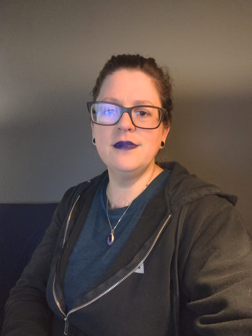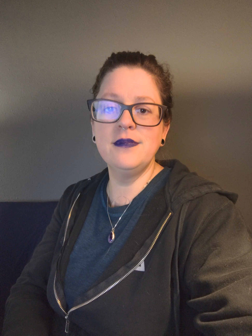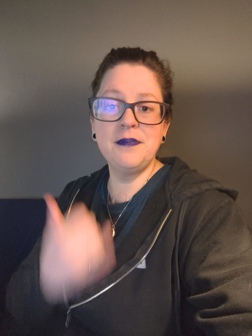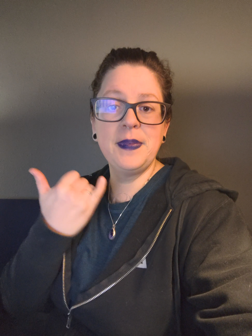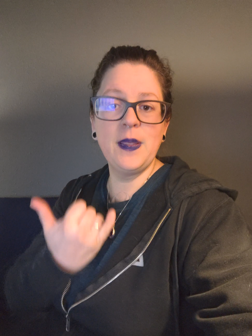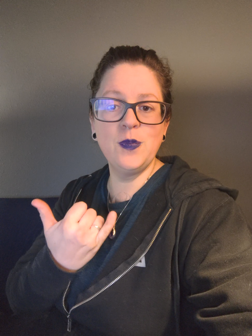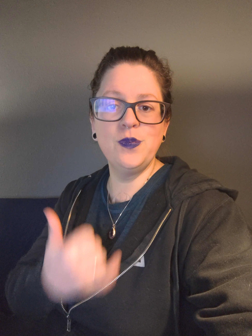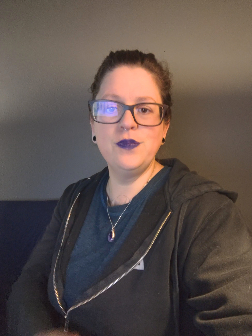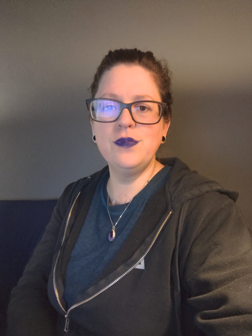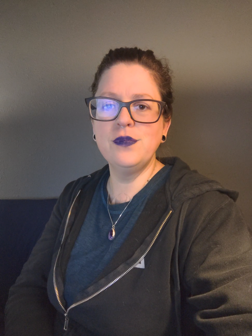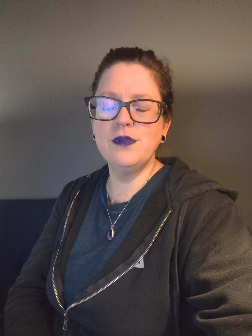now